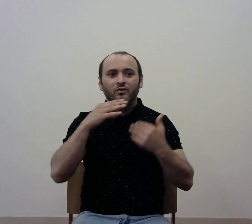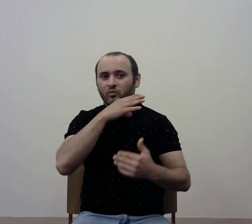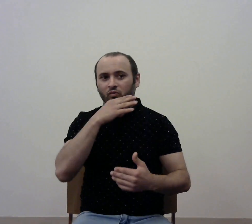çox